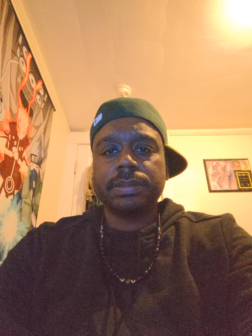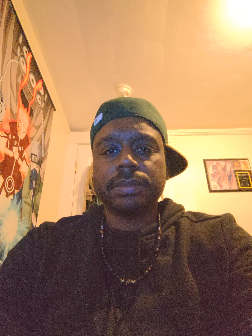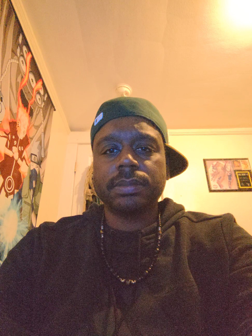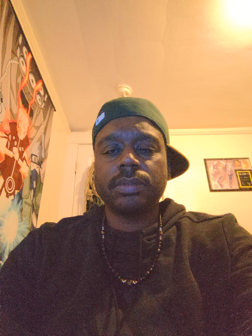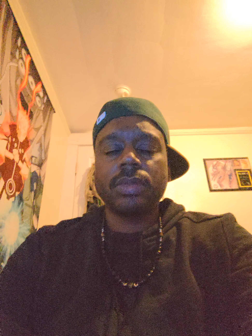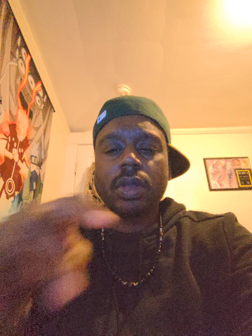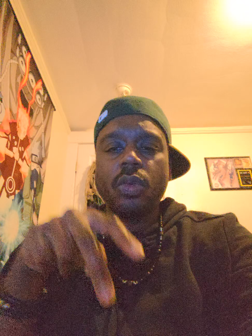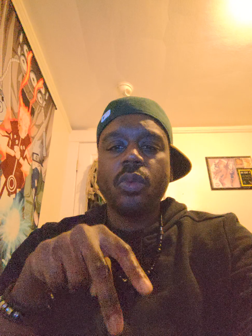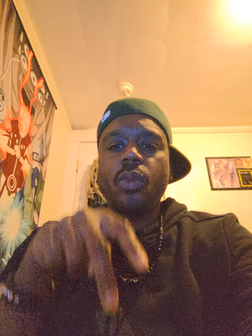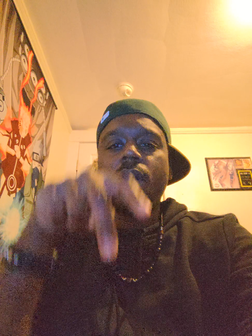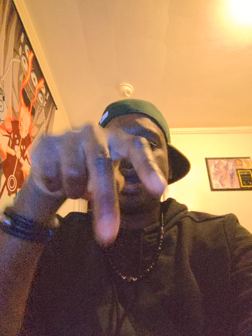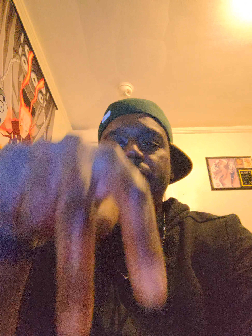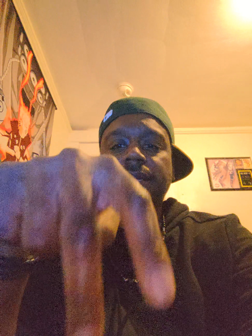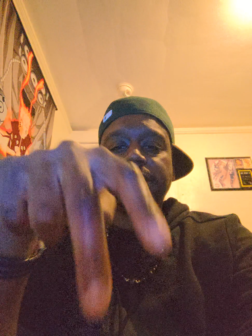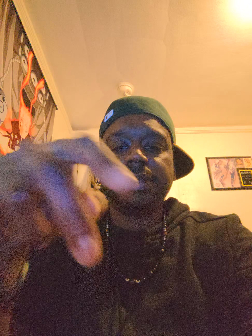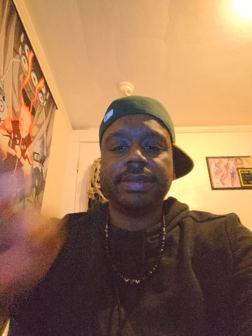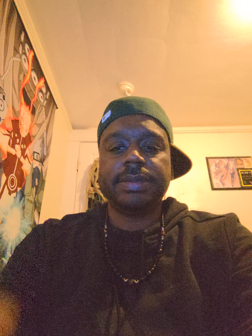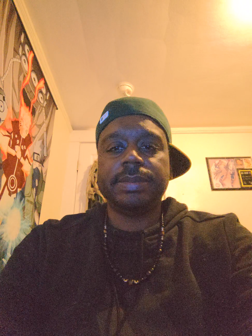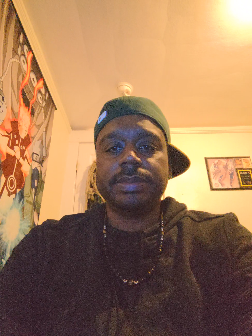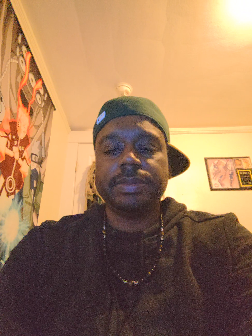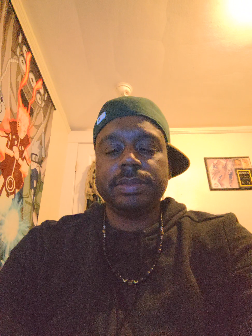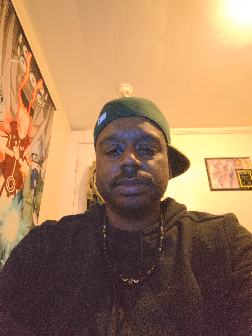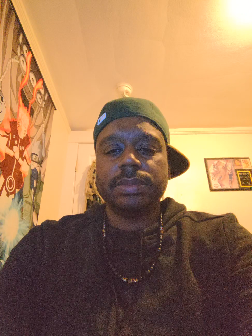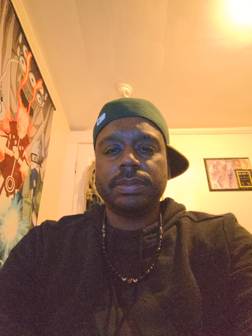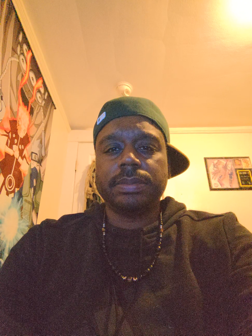ride